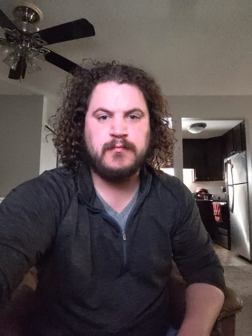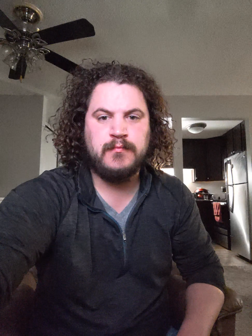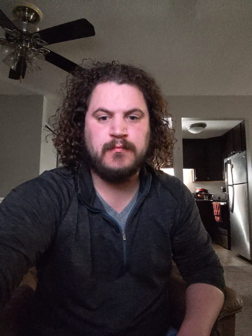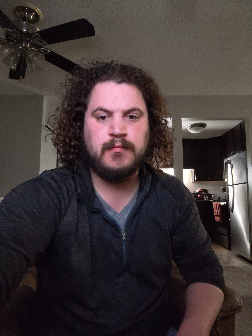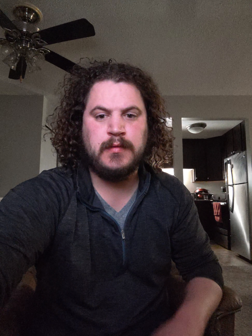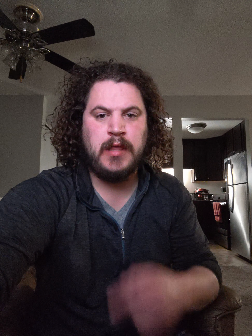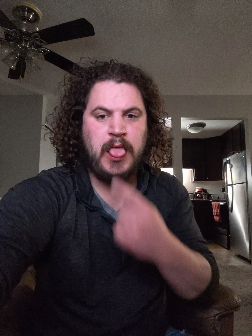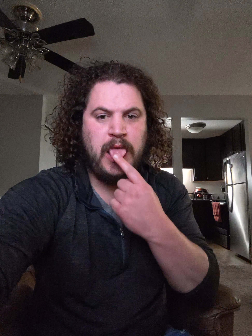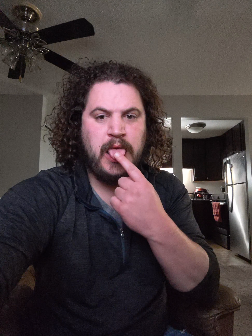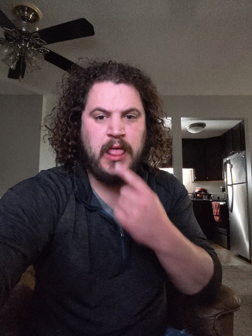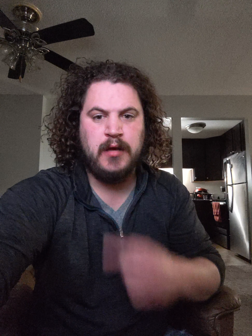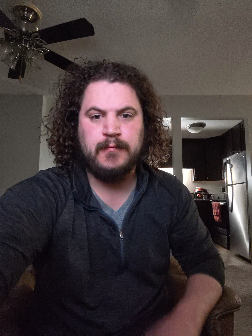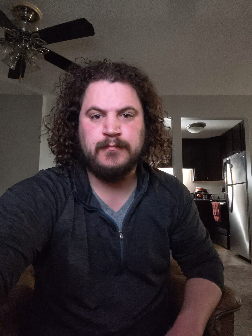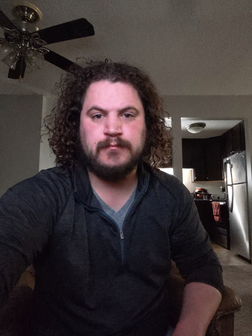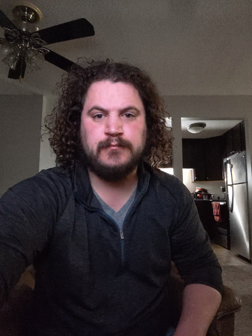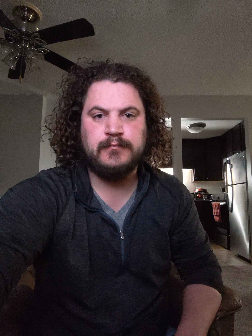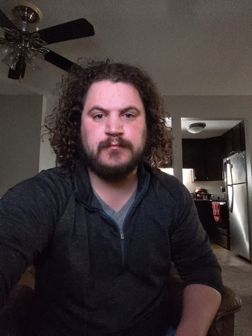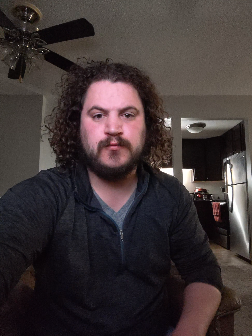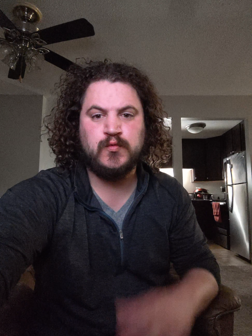tongue